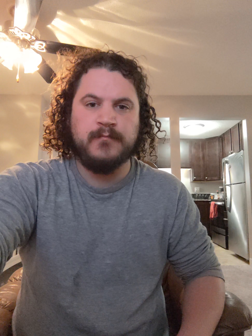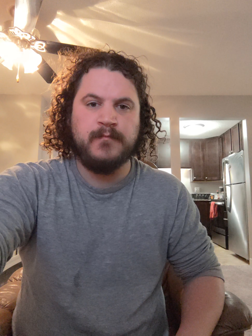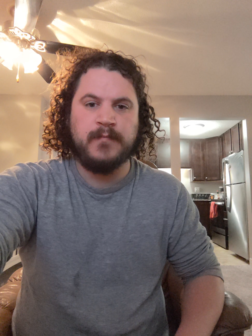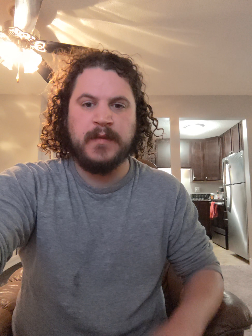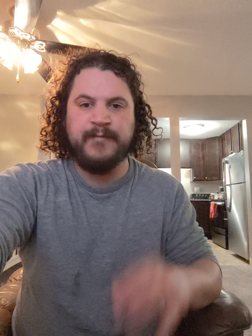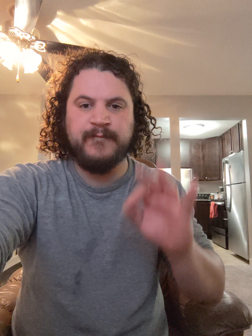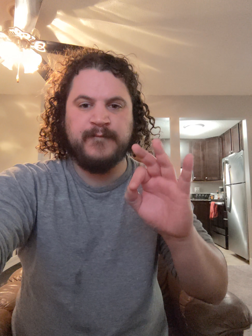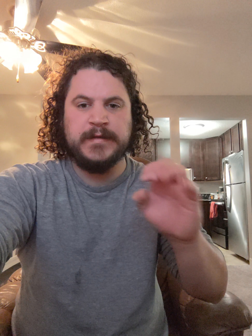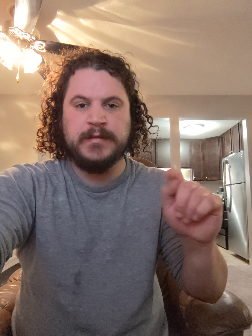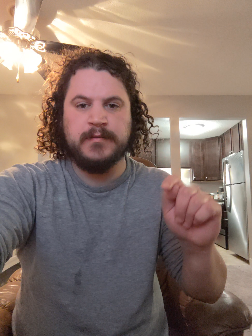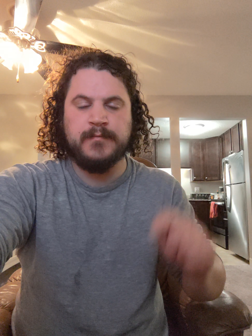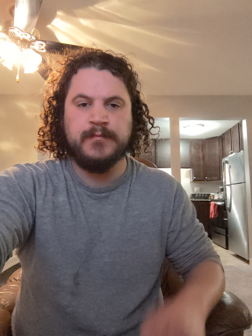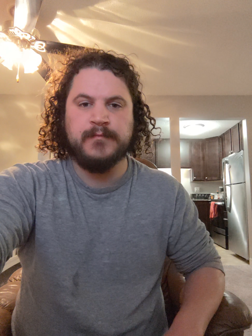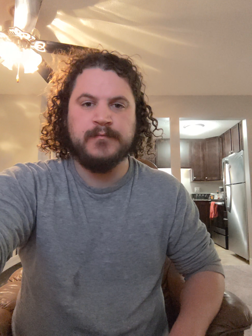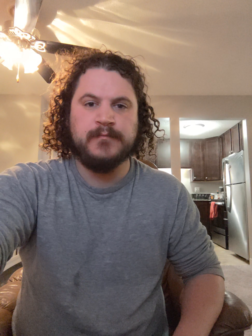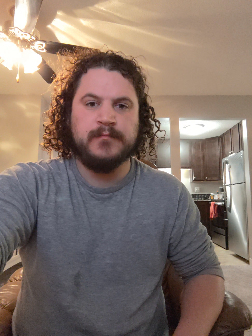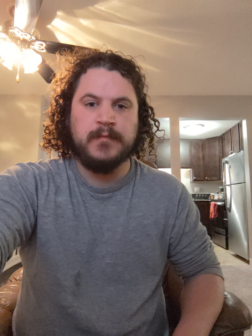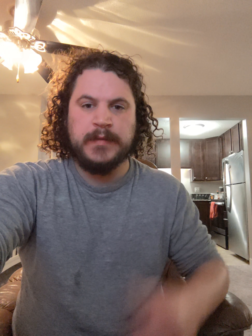feet